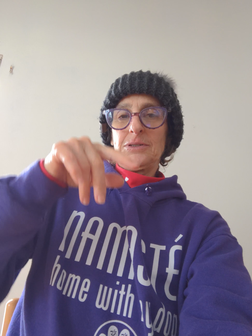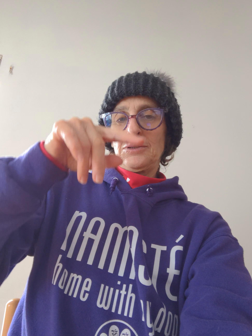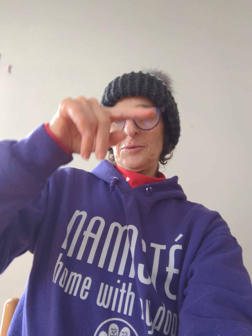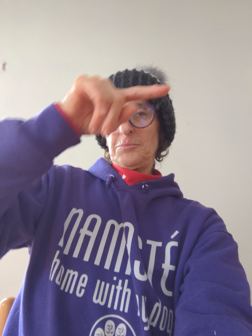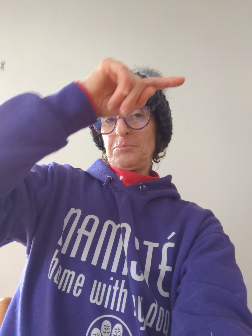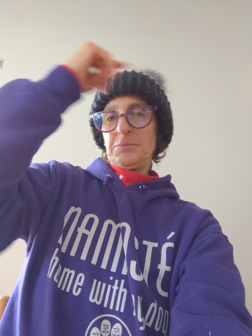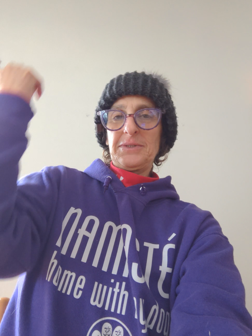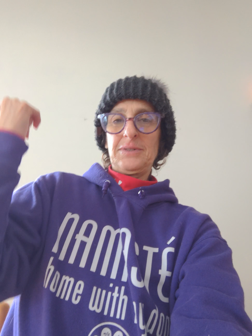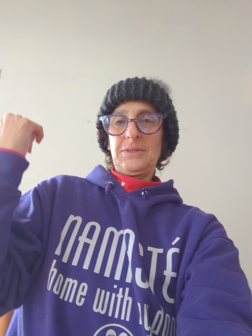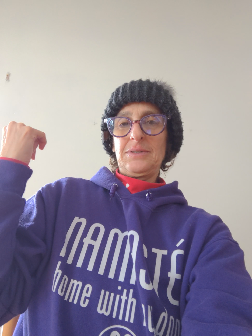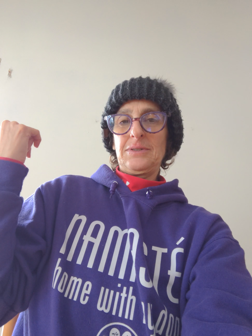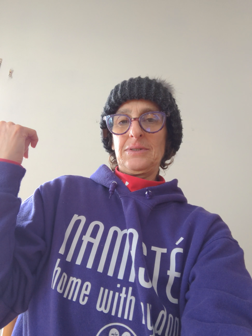black